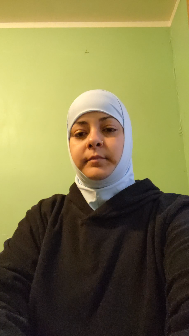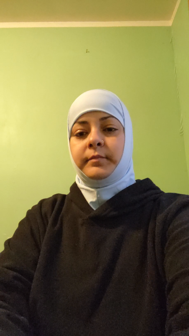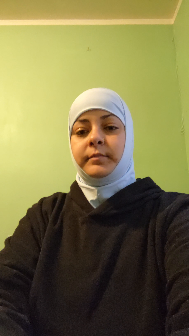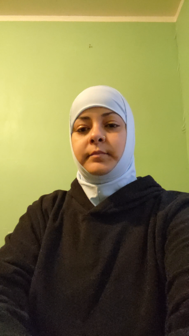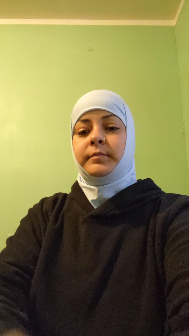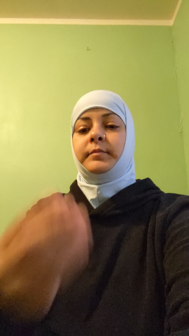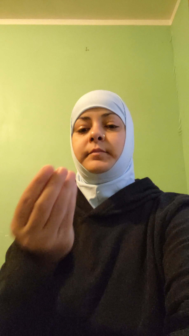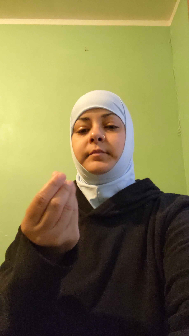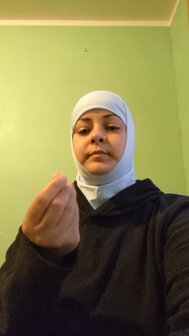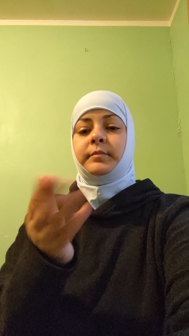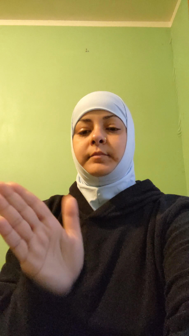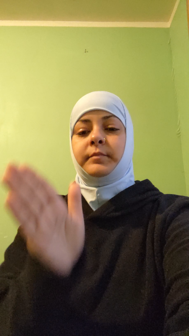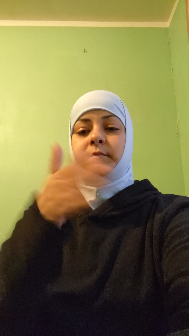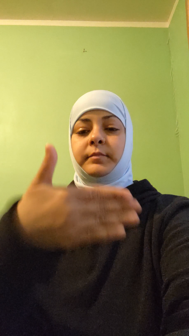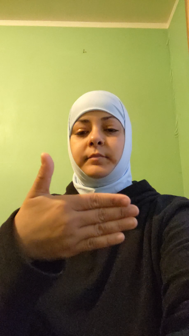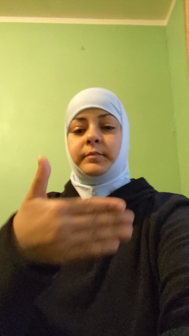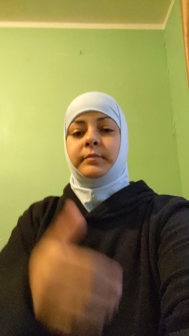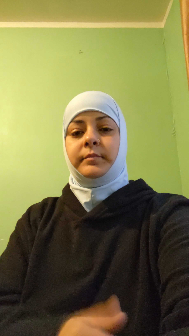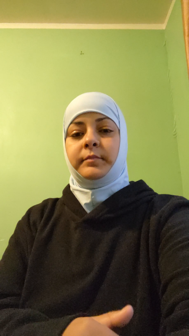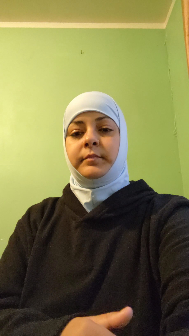sandbox